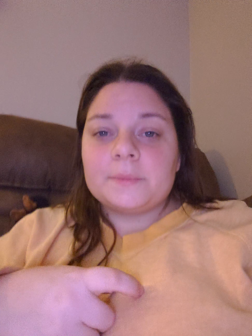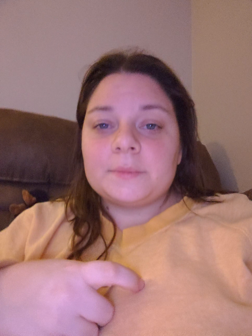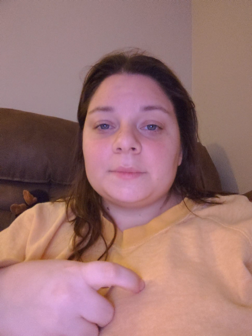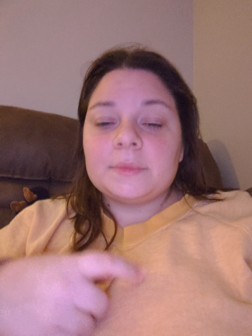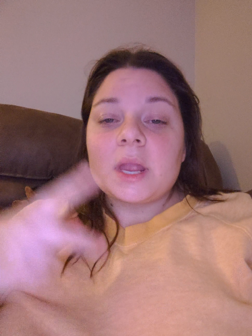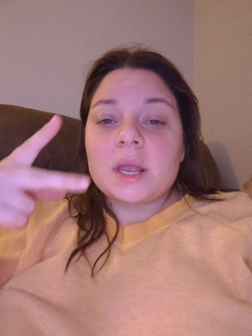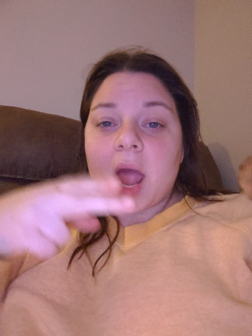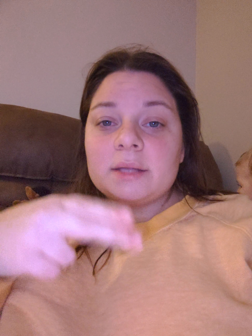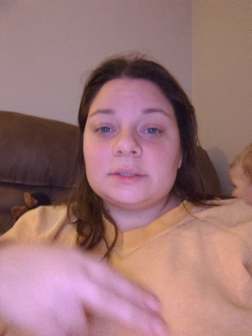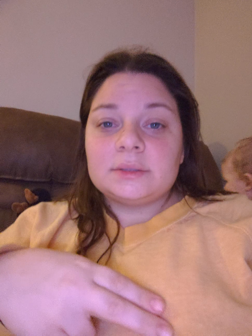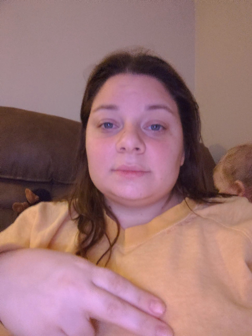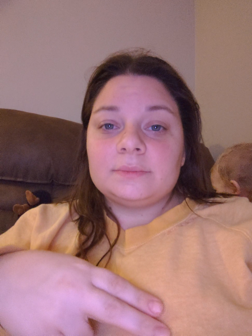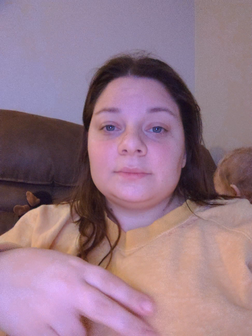cut